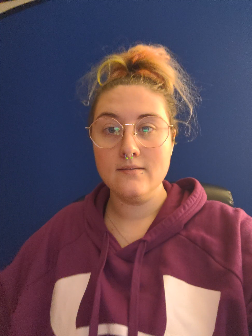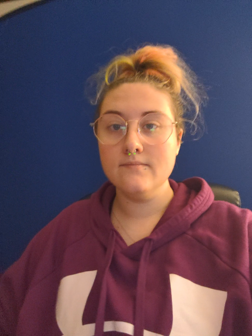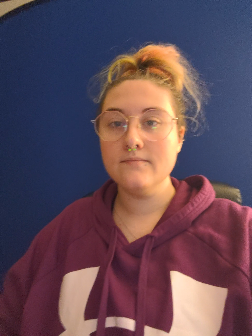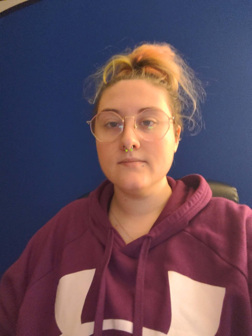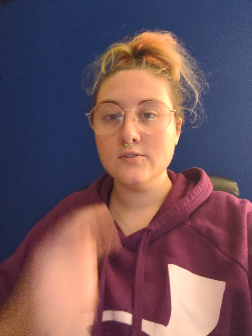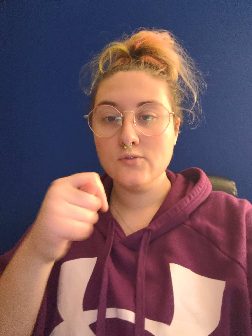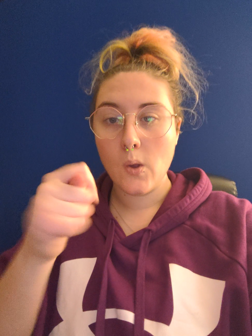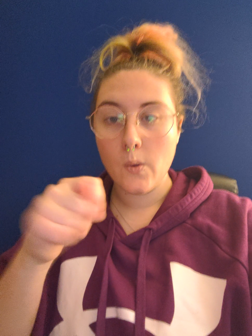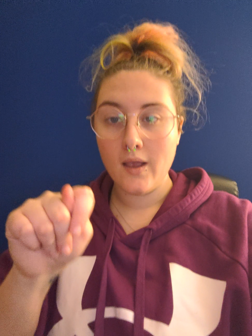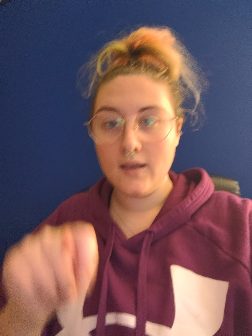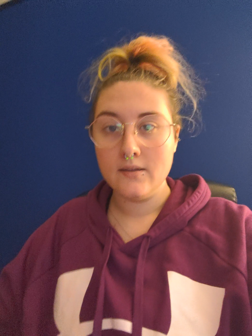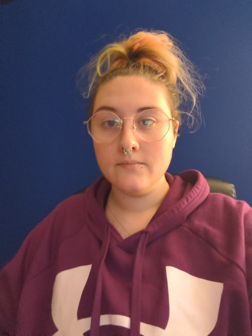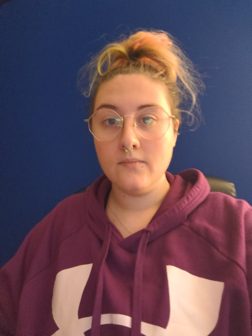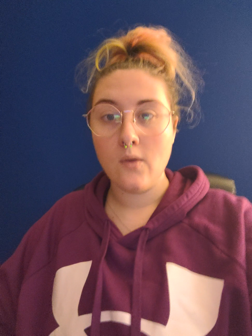toy